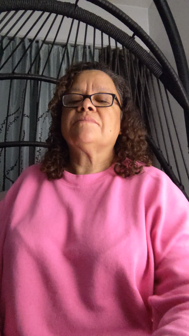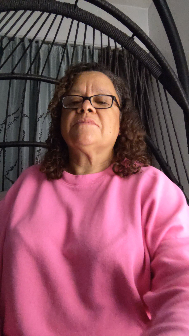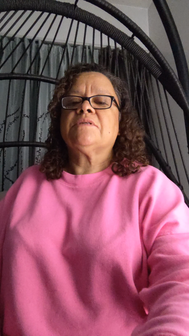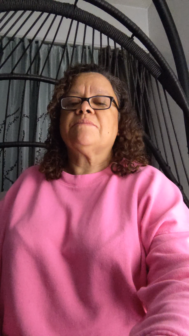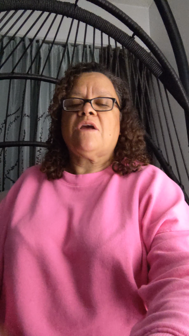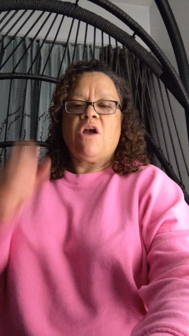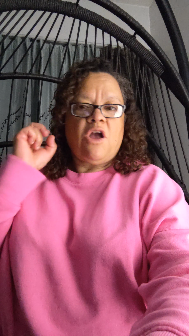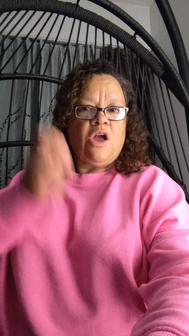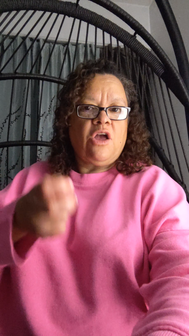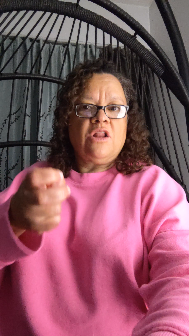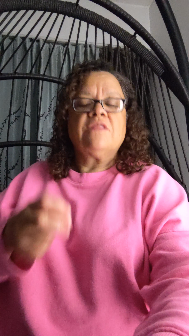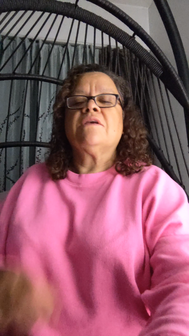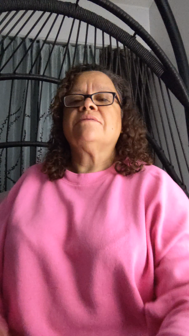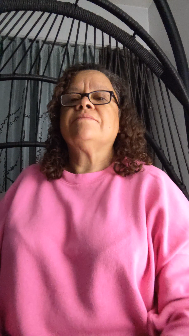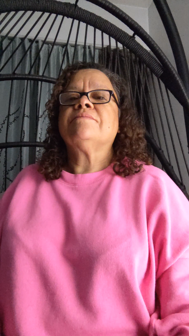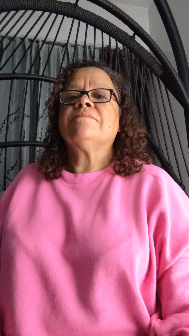hard